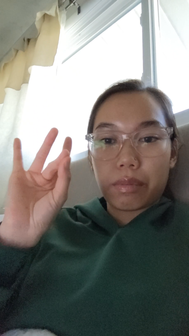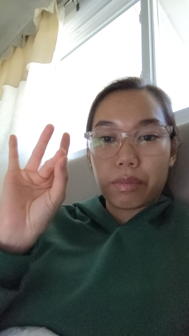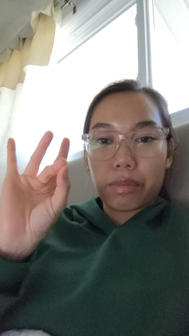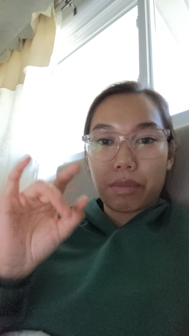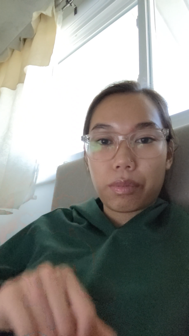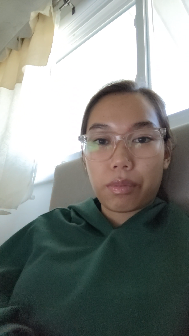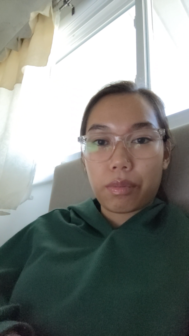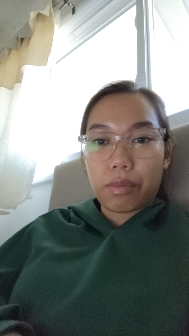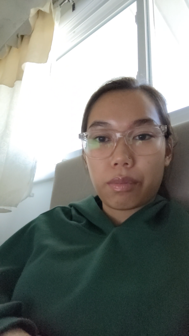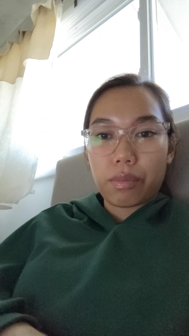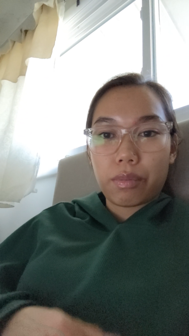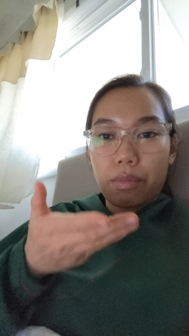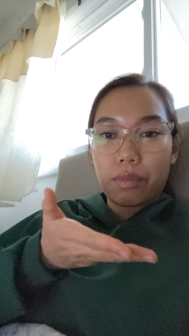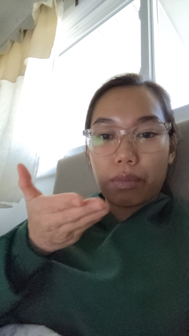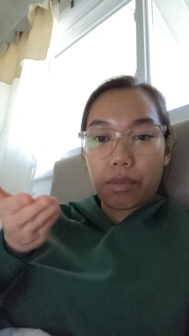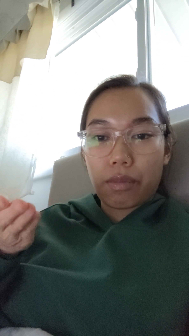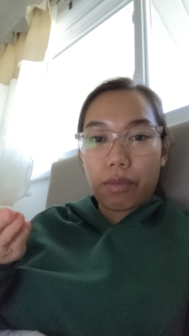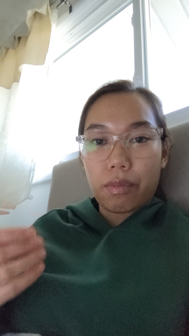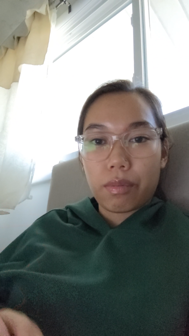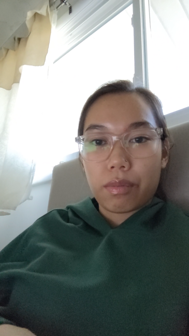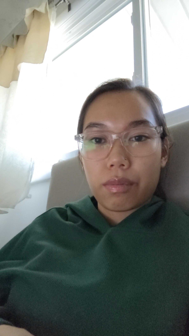carry